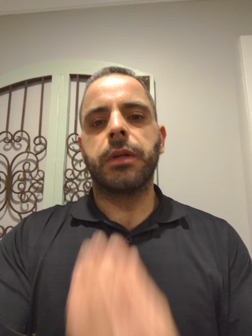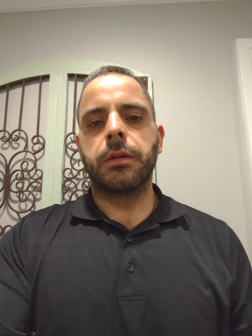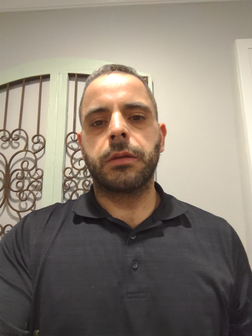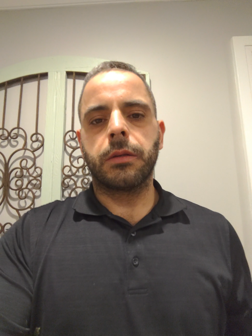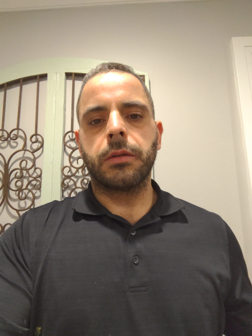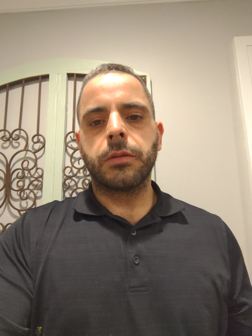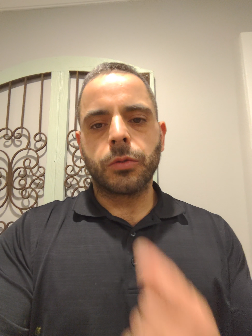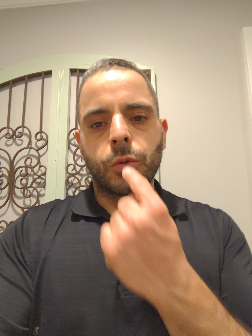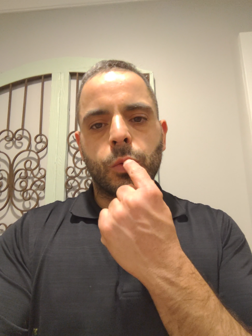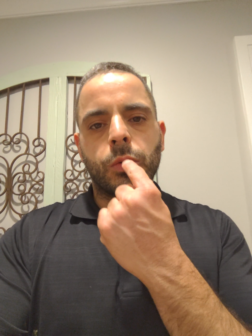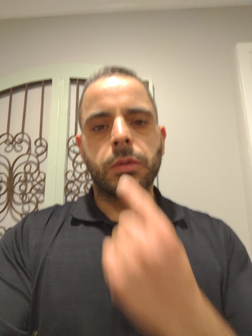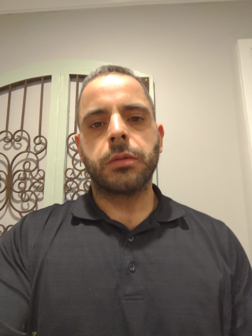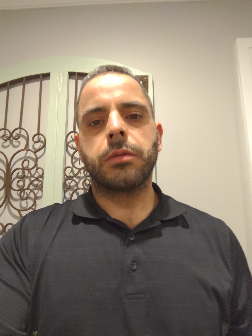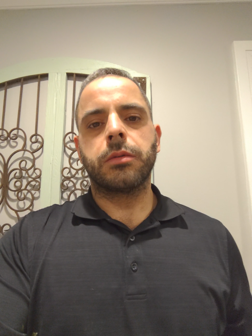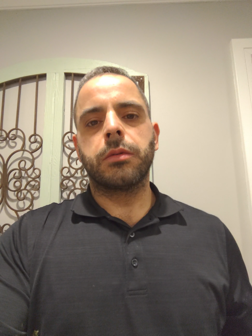tooth